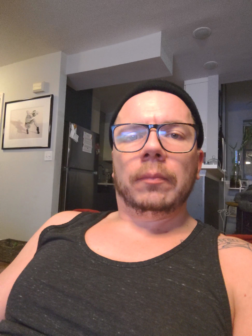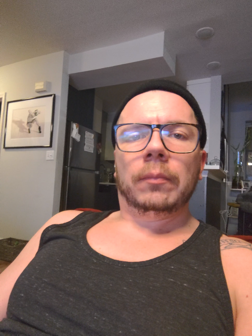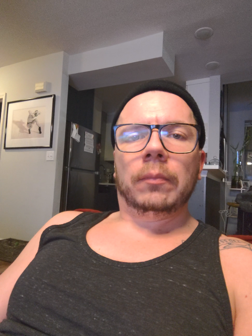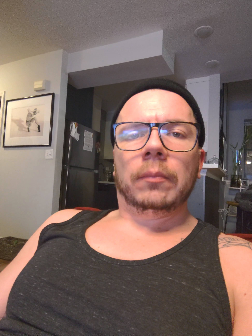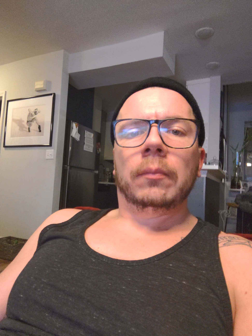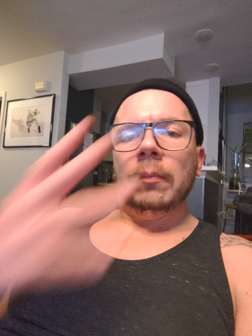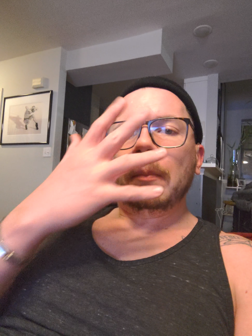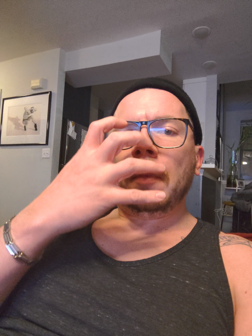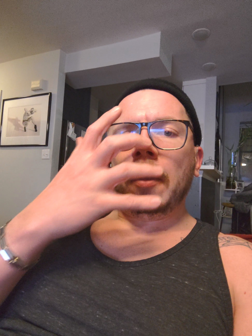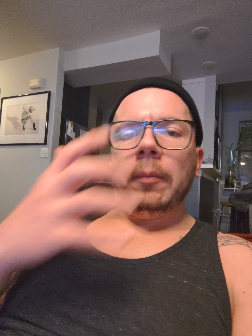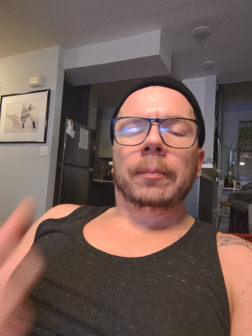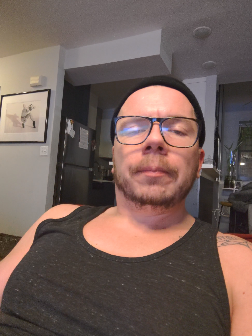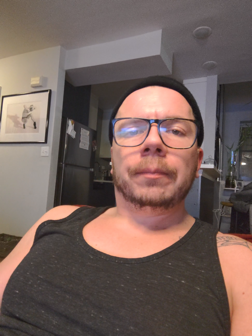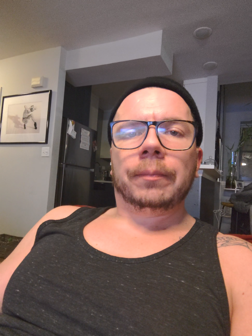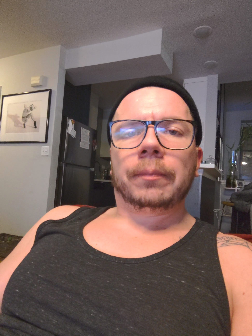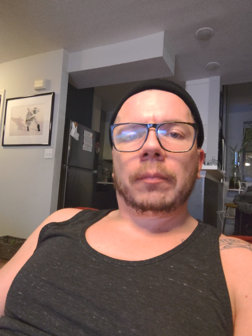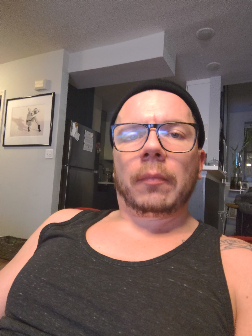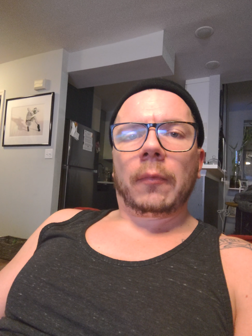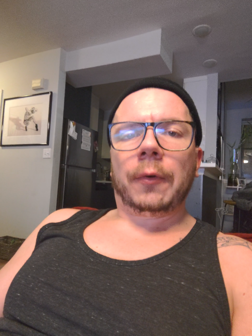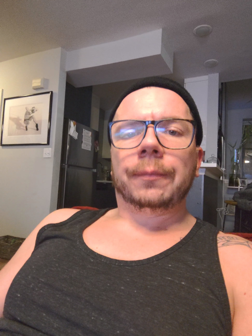mad